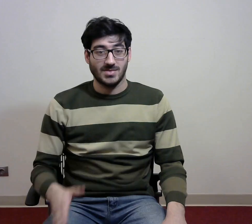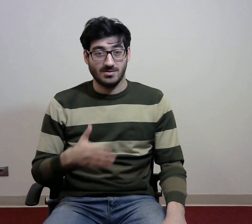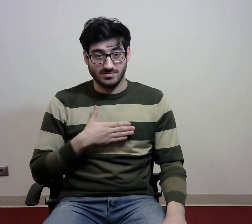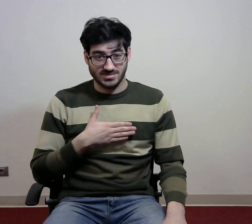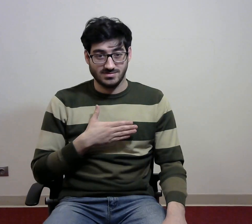mən